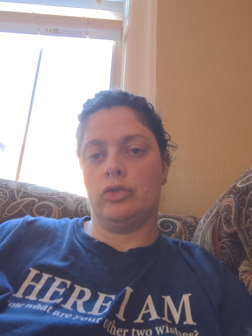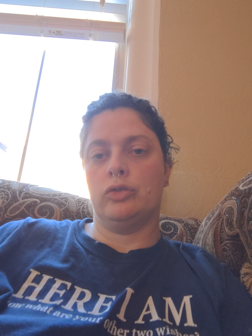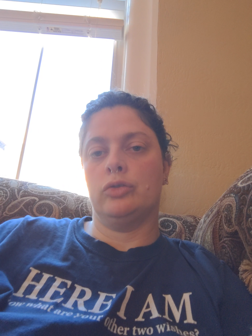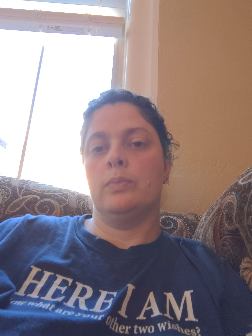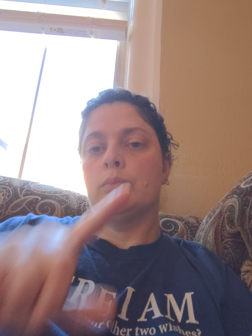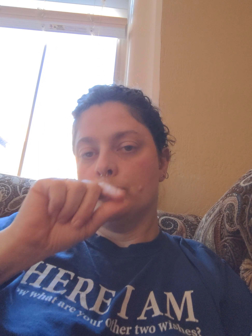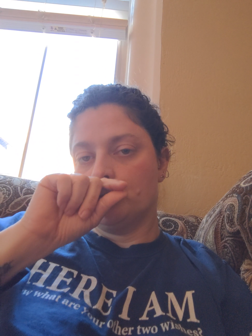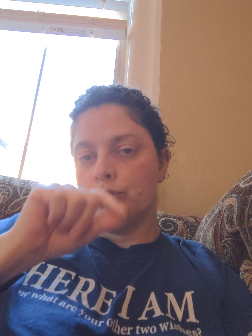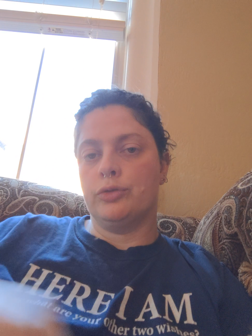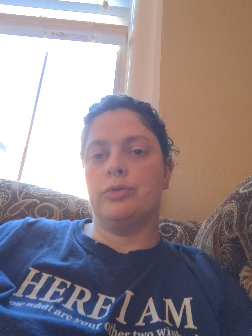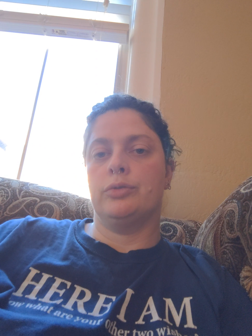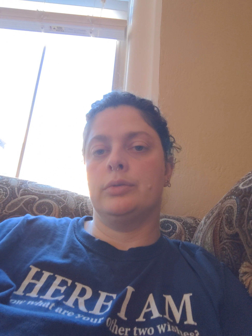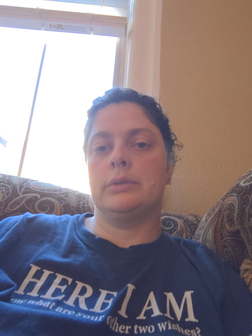bird